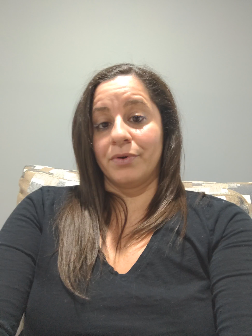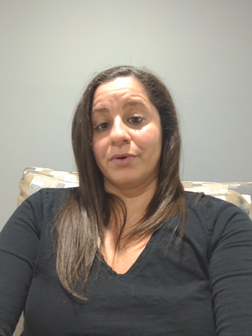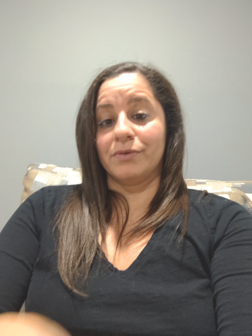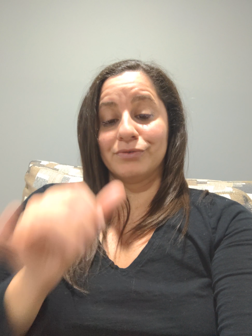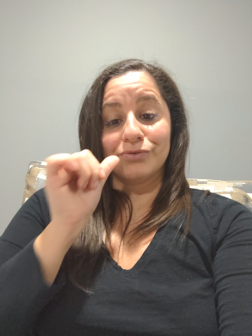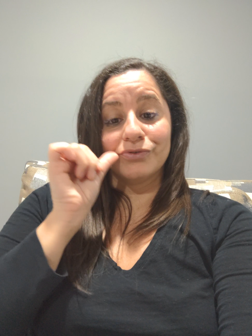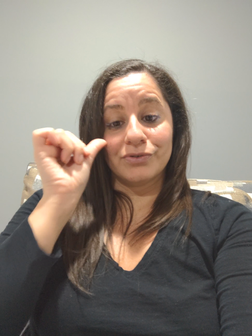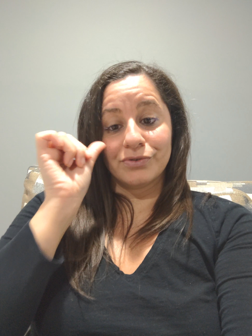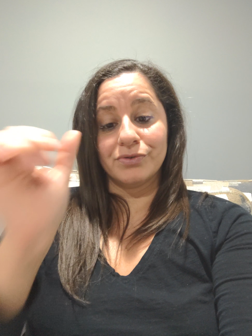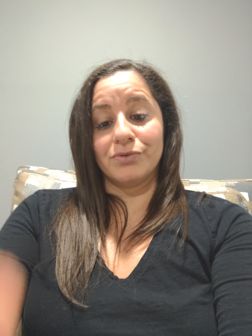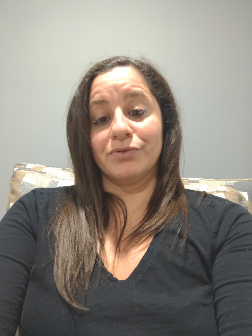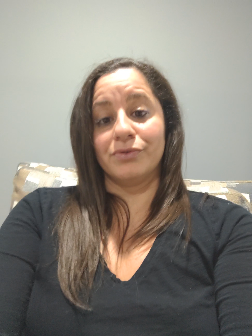yesterday